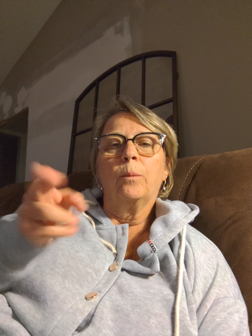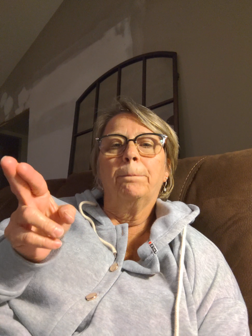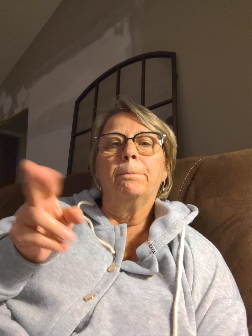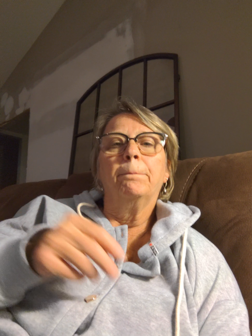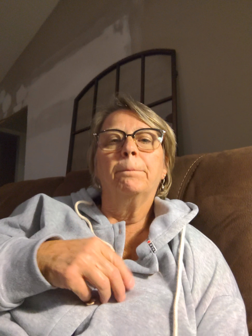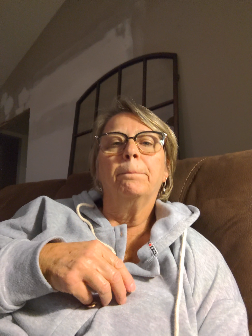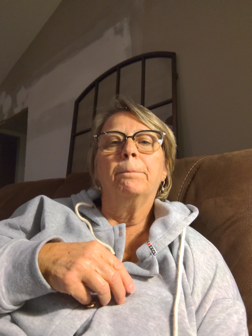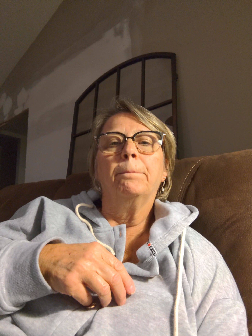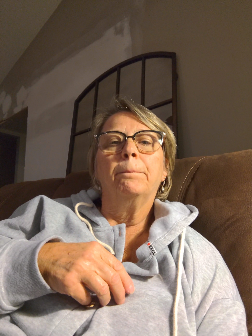room